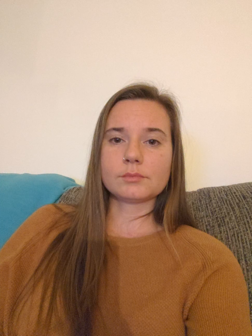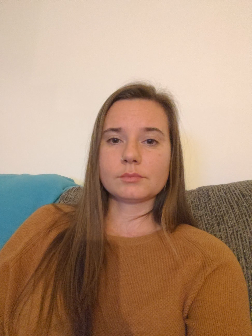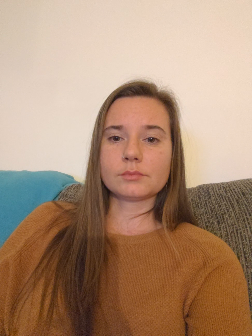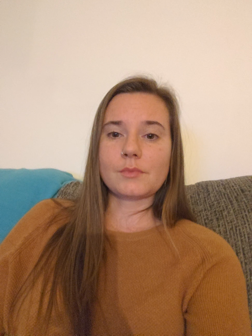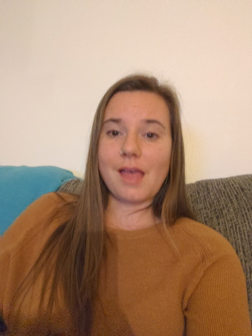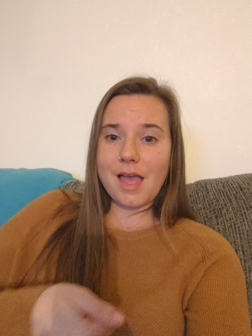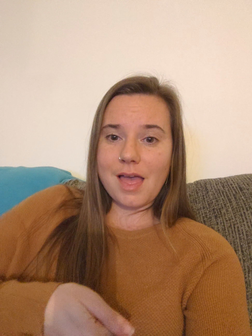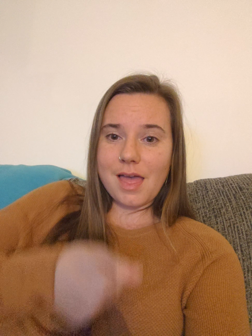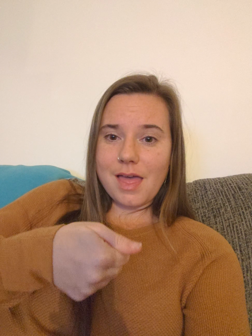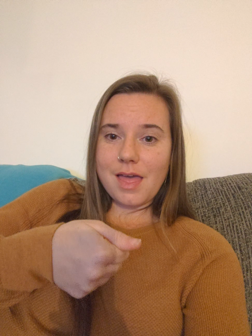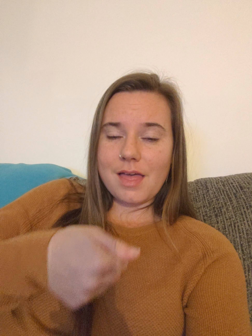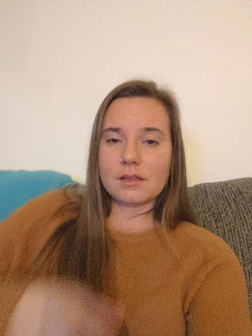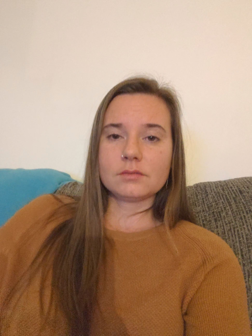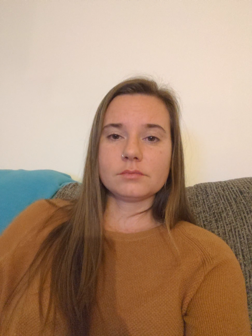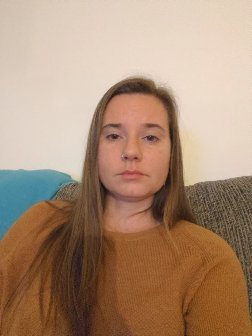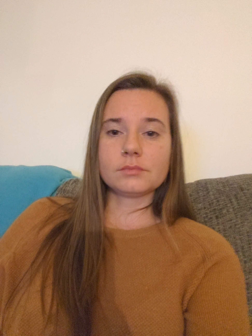hide